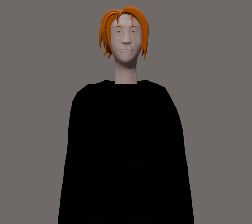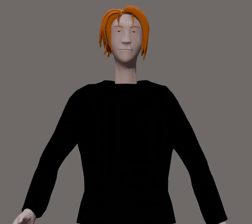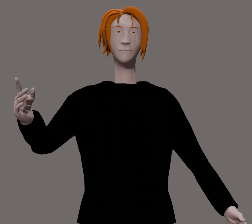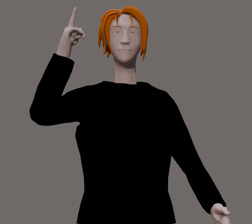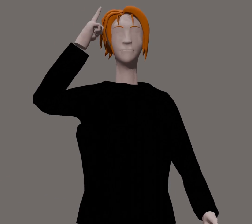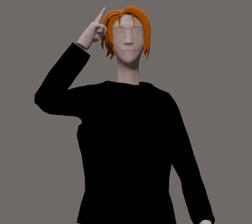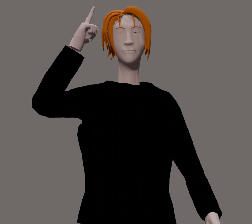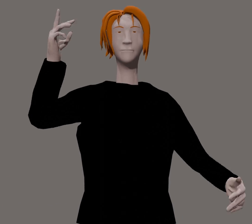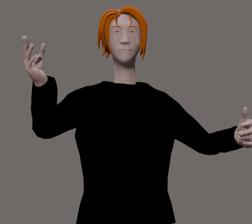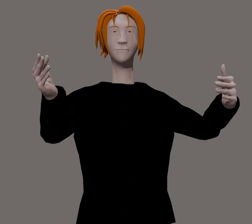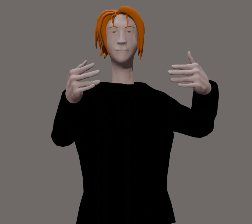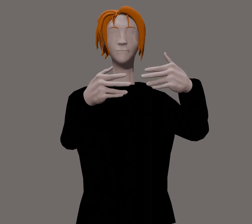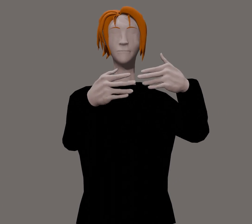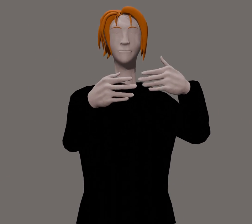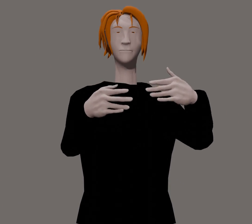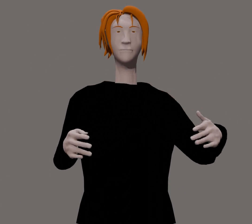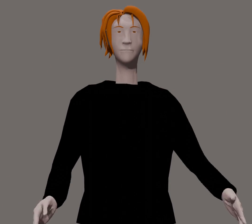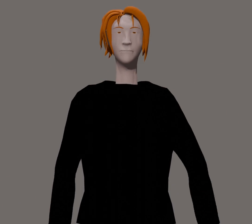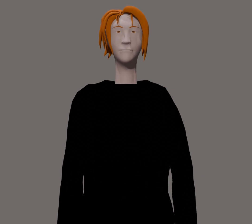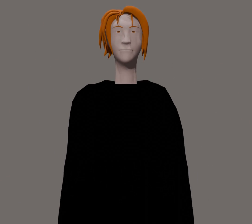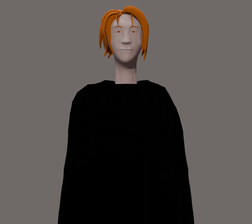Close Minded